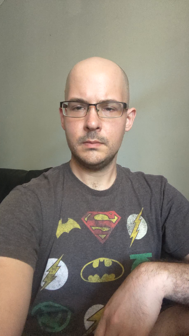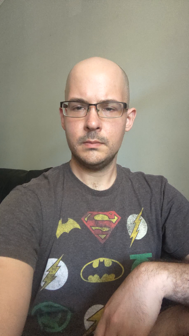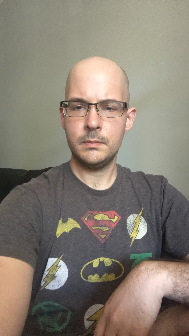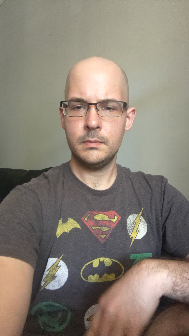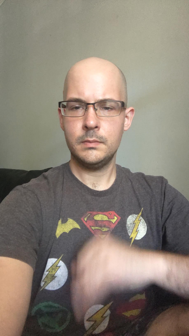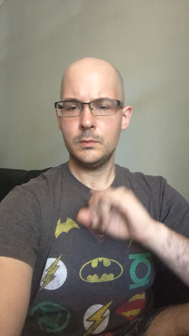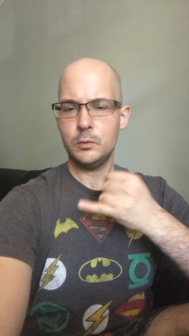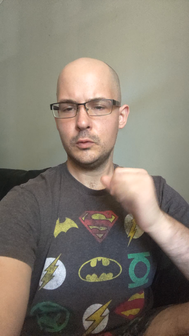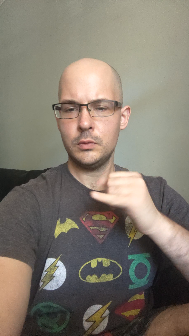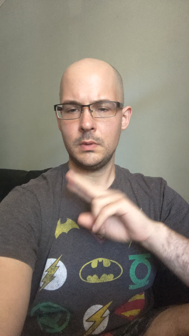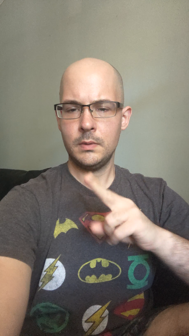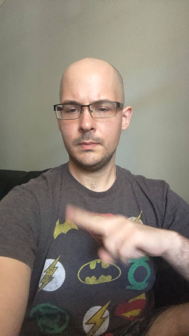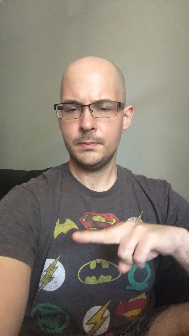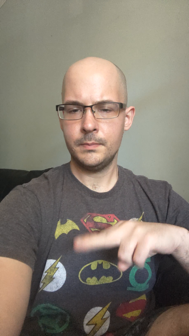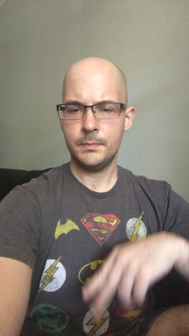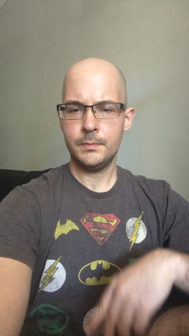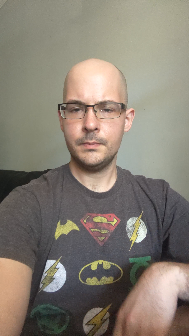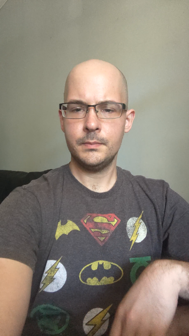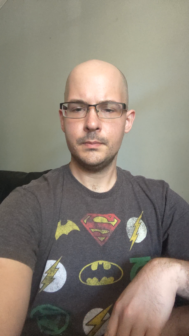jelly